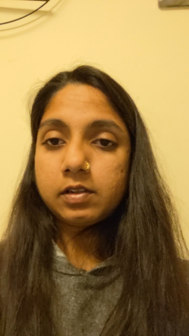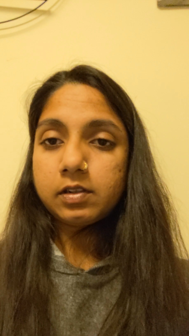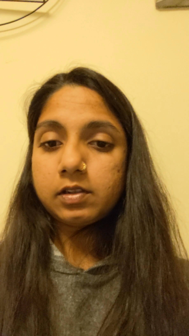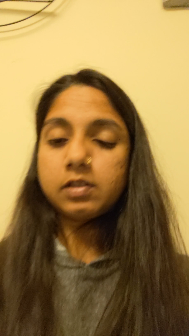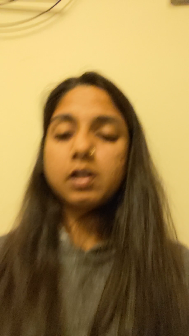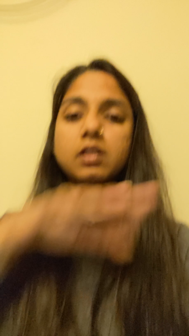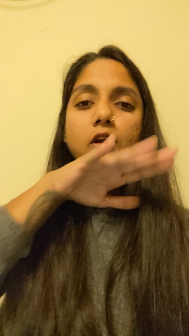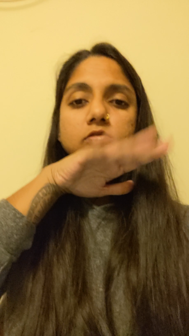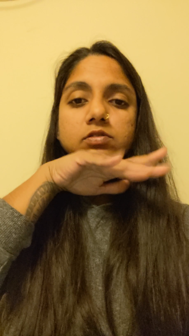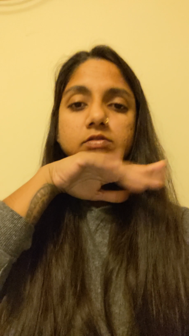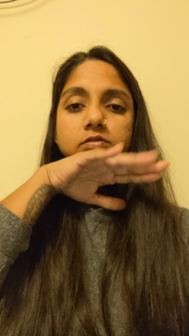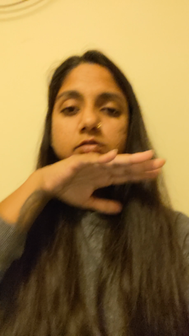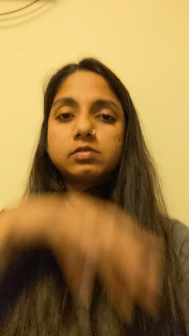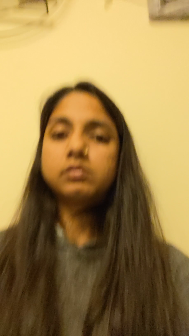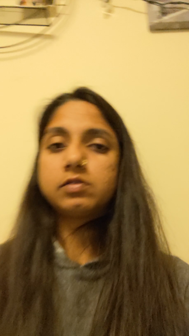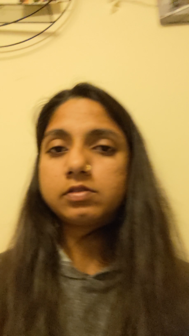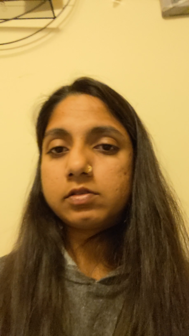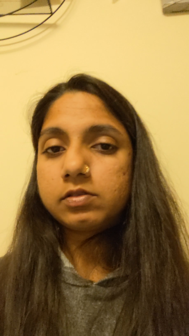naughty